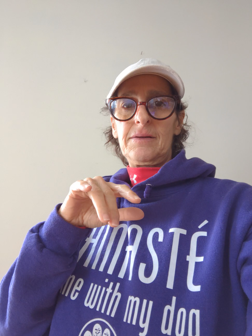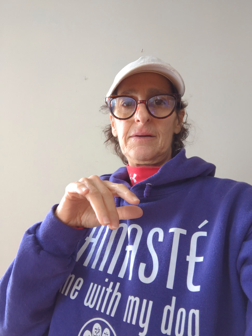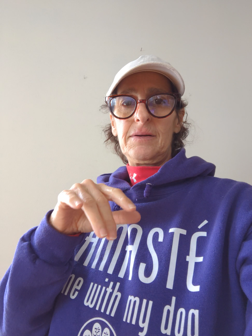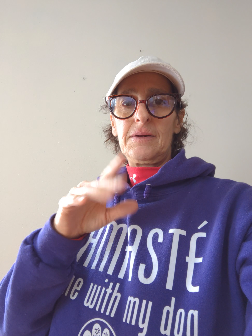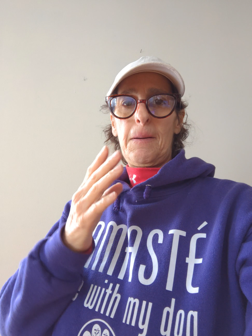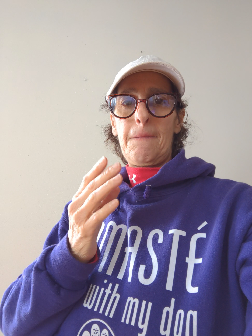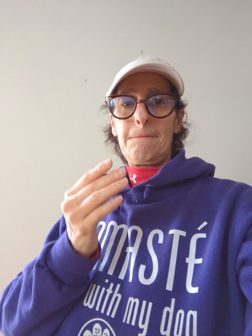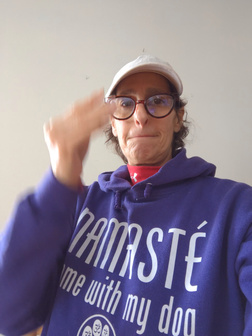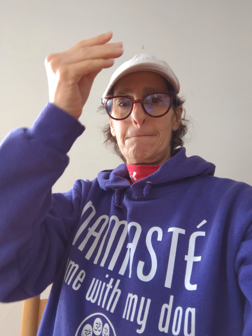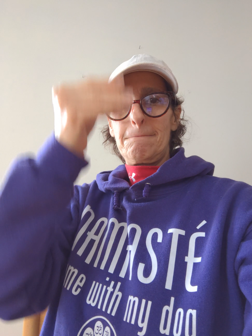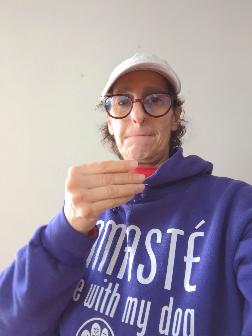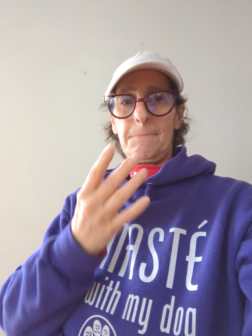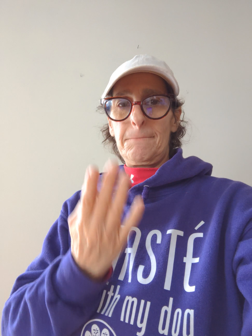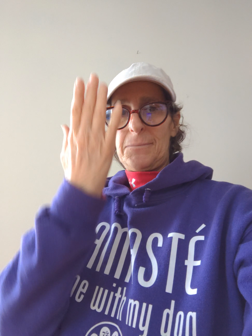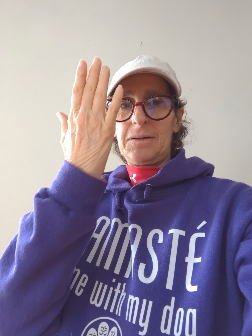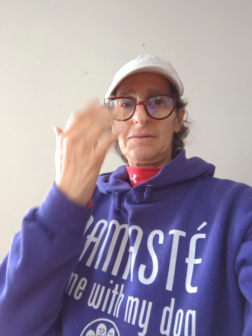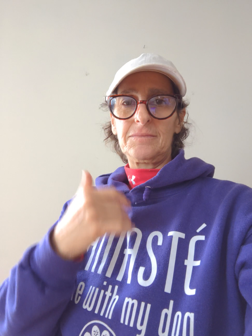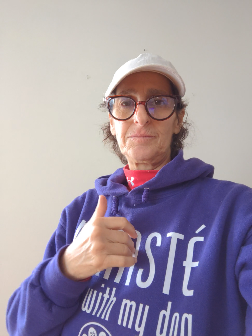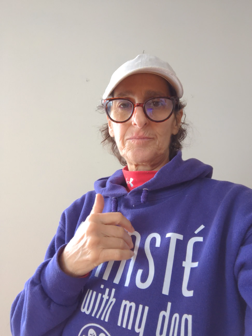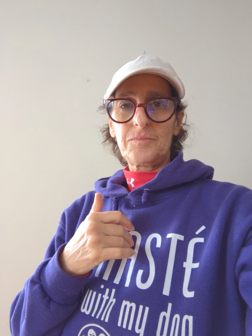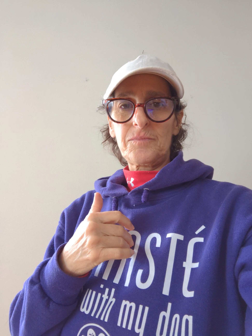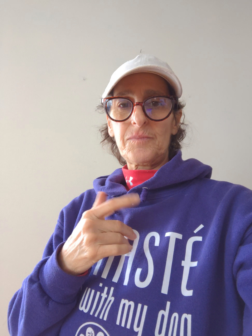mitten